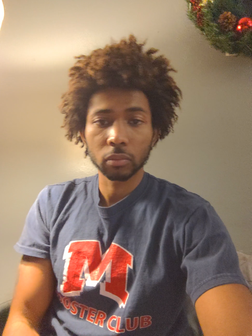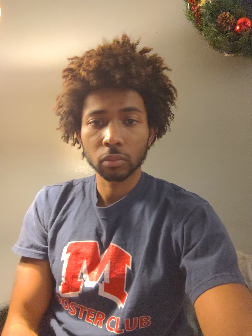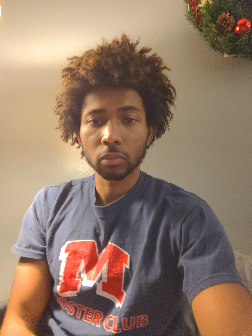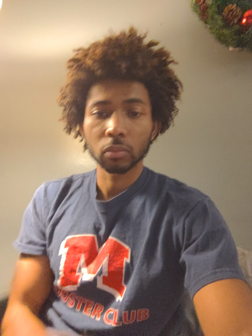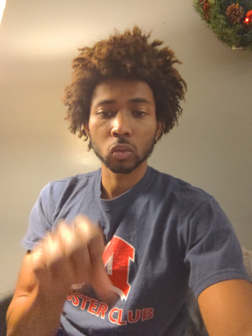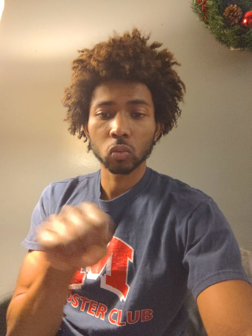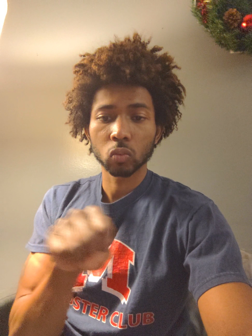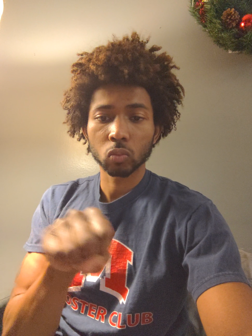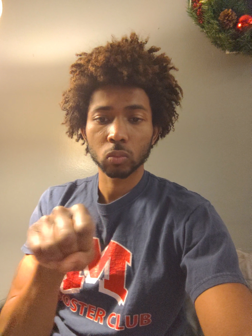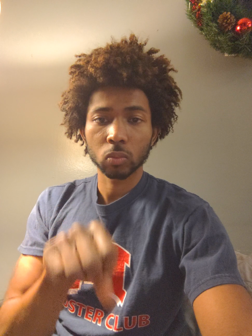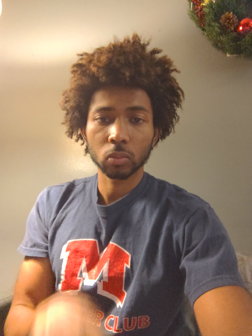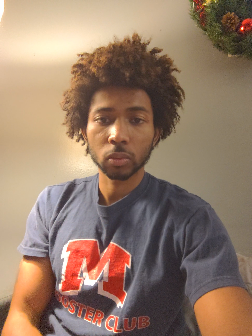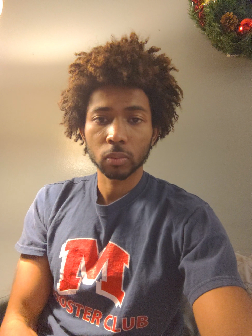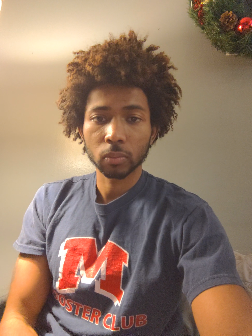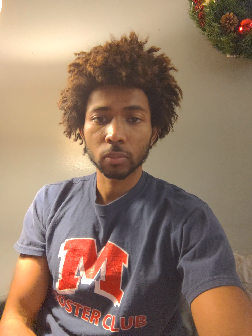shoe